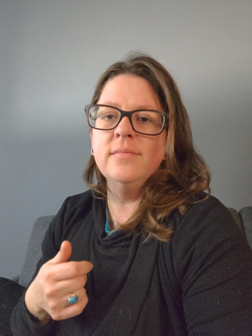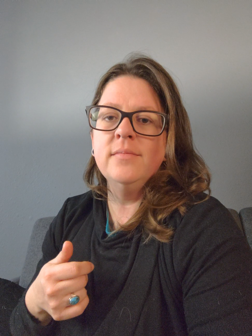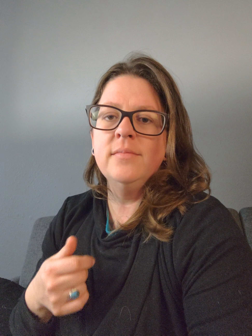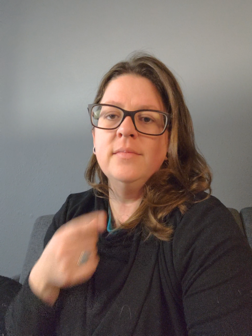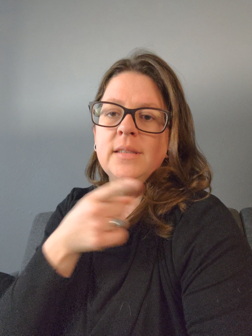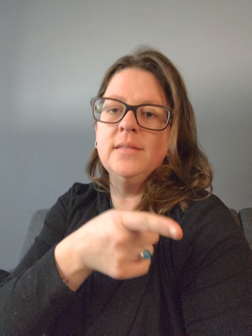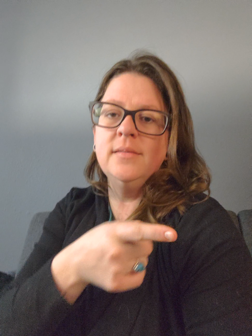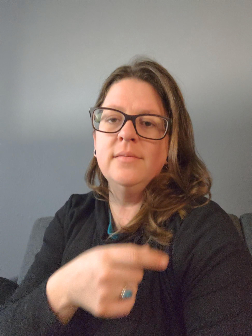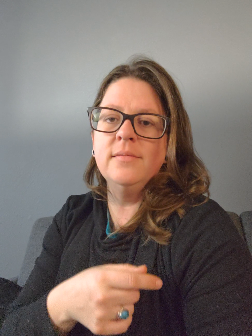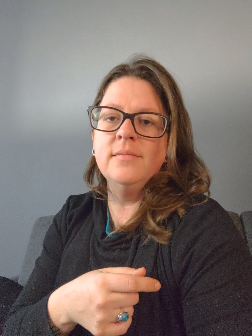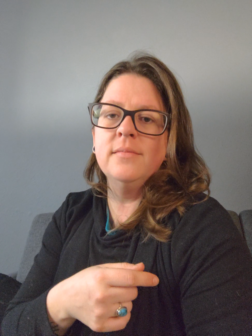he/she/it